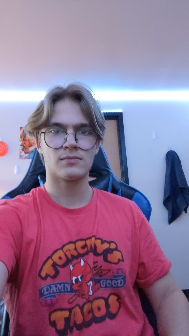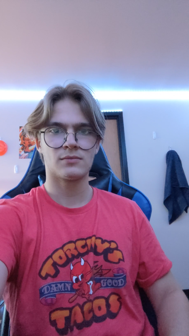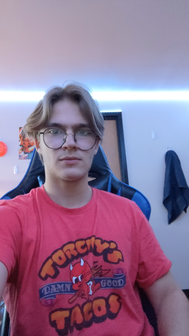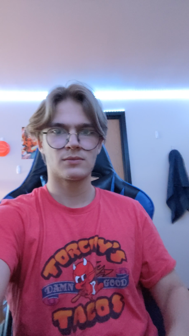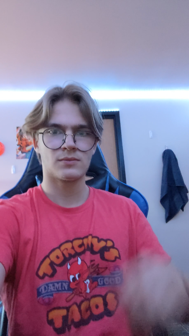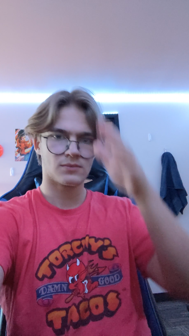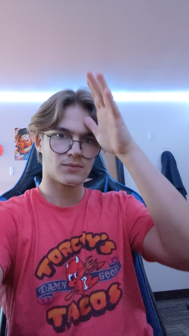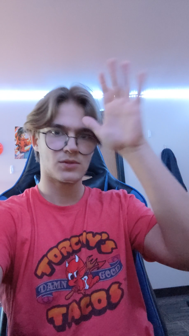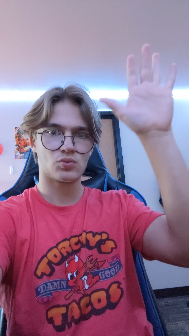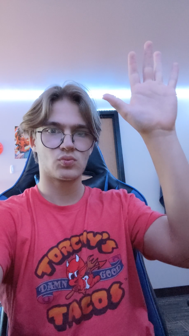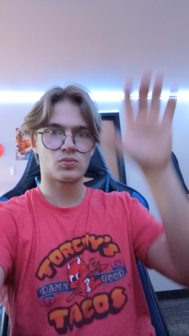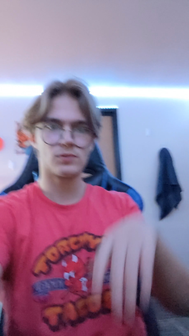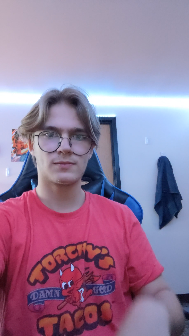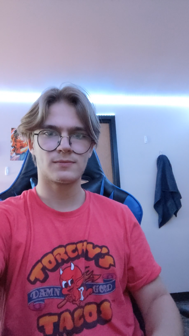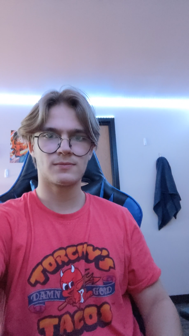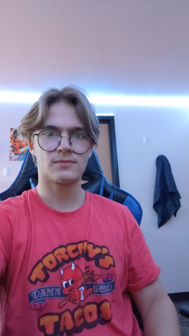moose